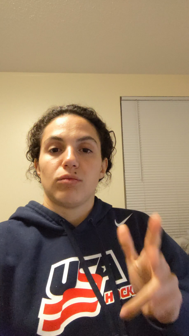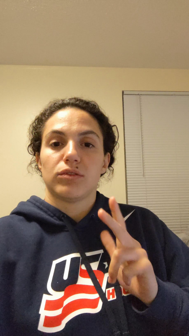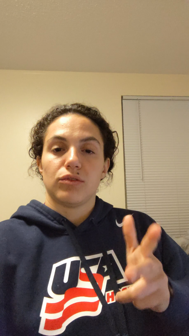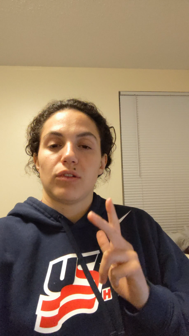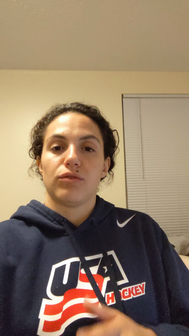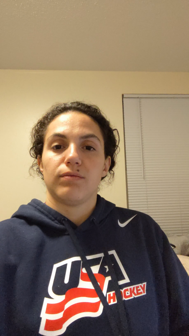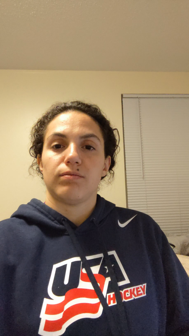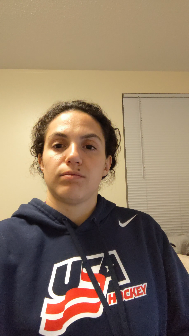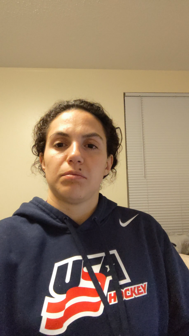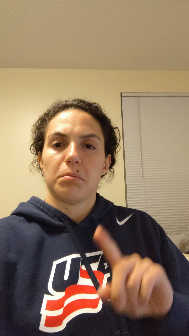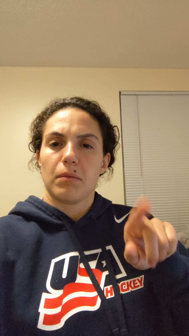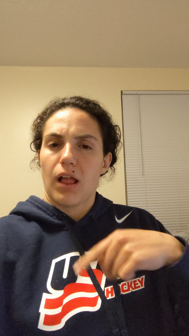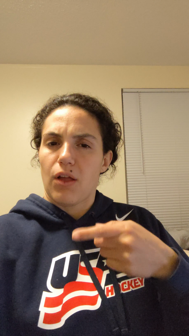about